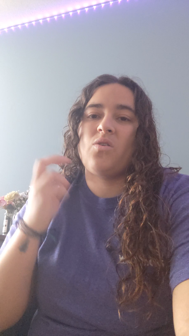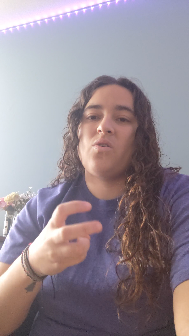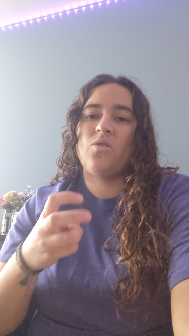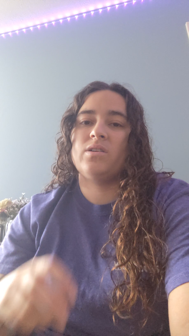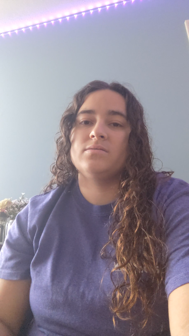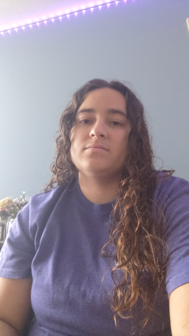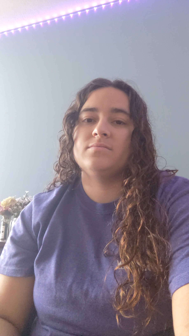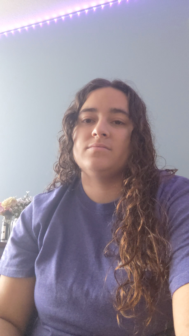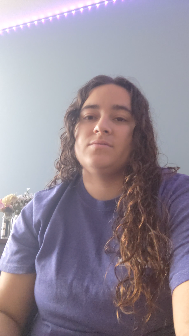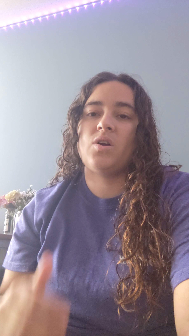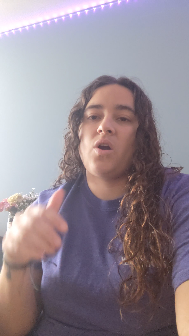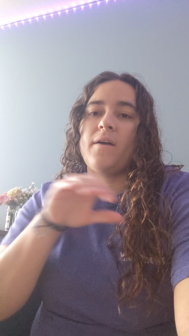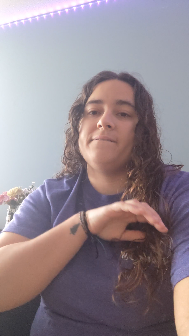cover